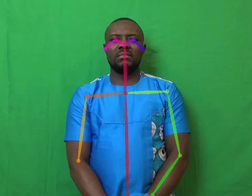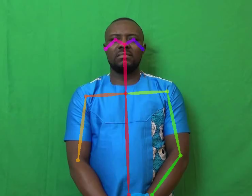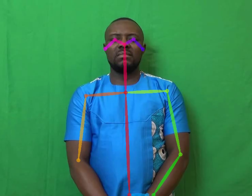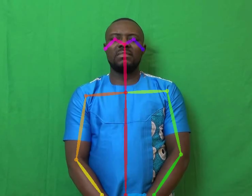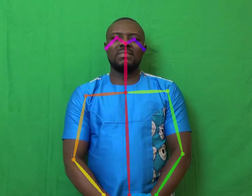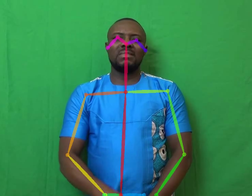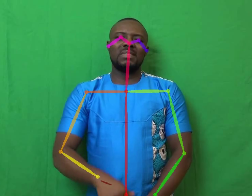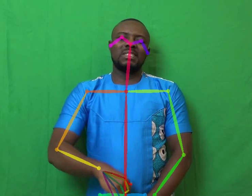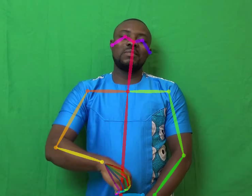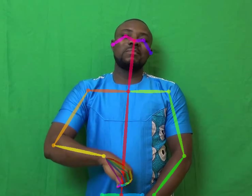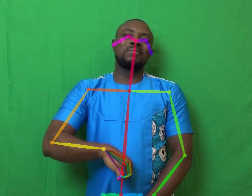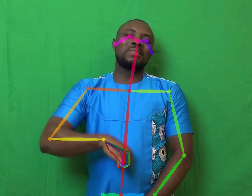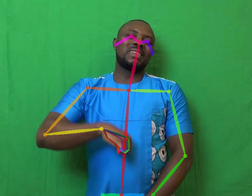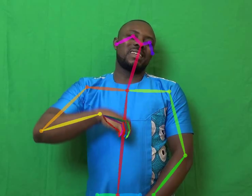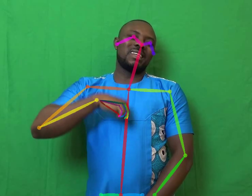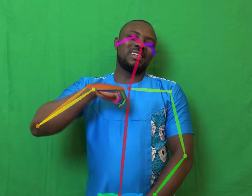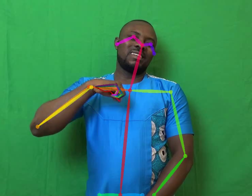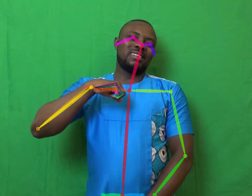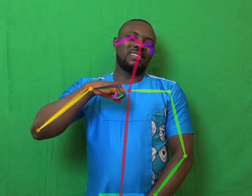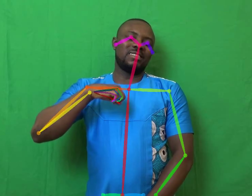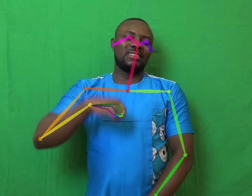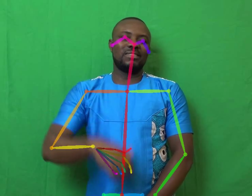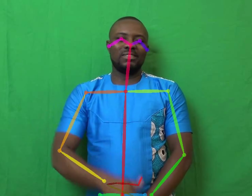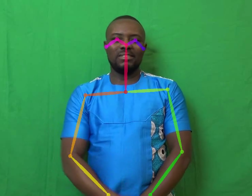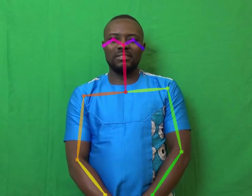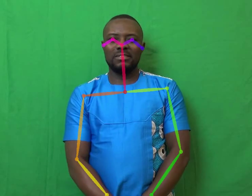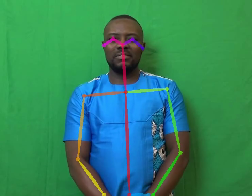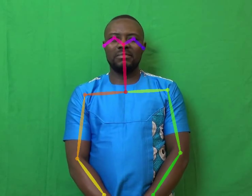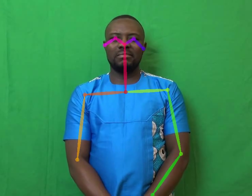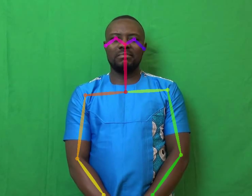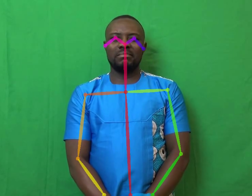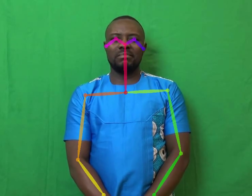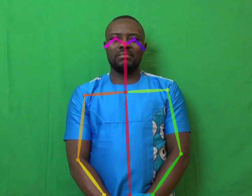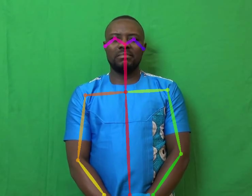proud